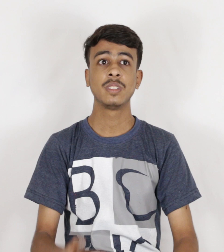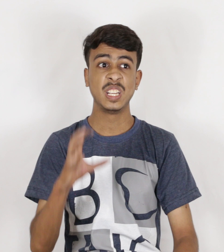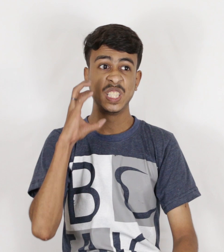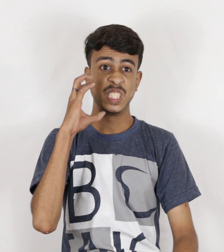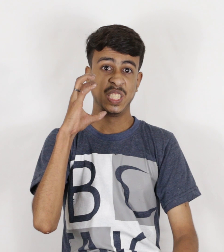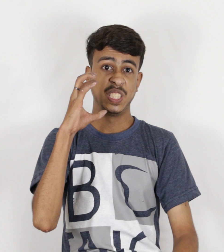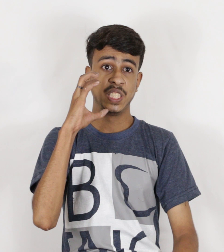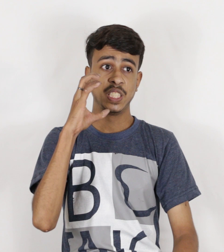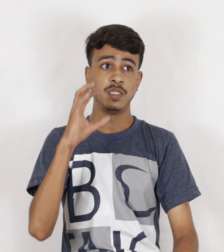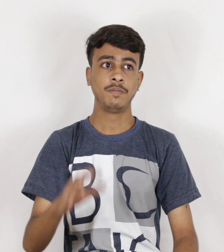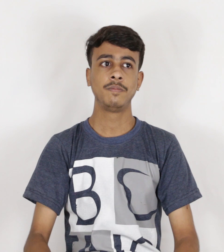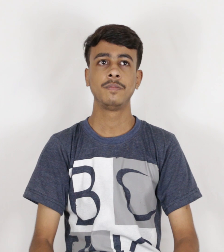stiff